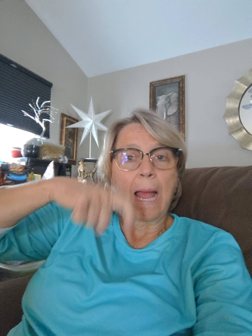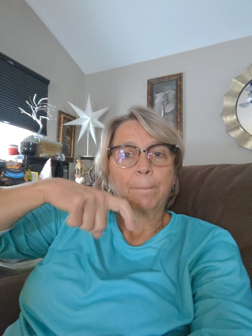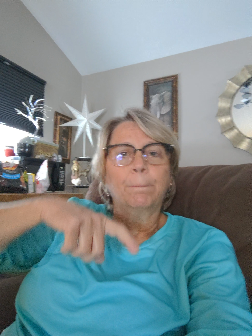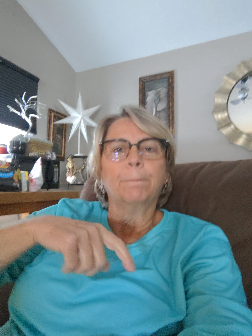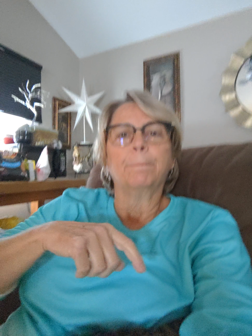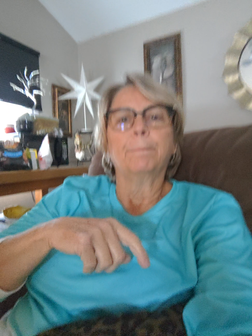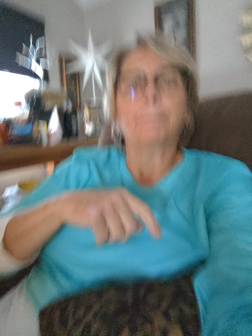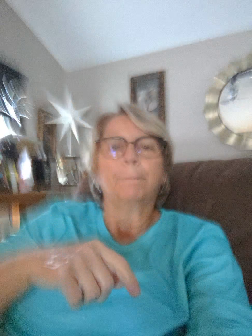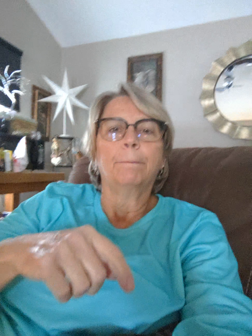time